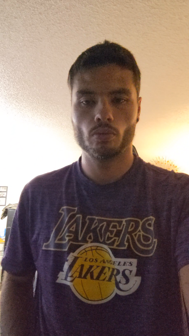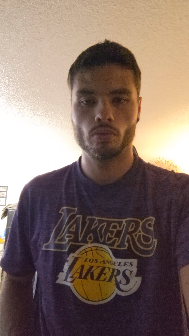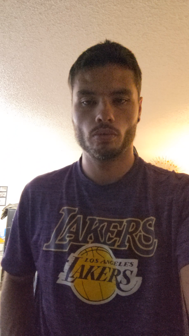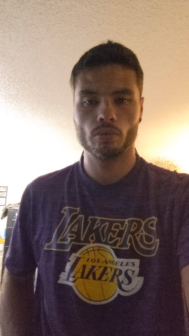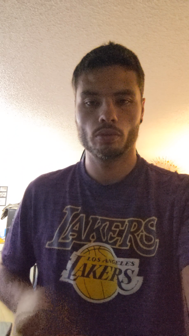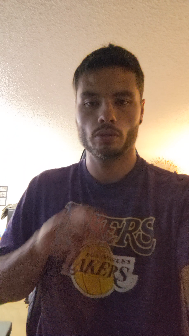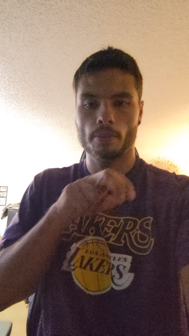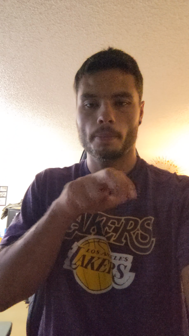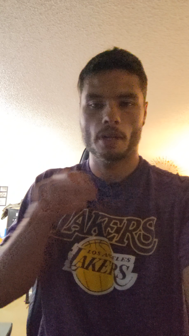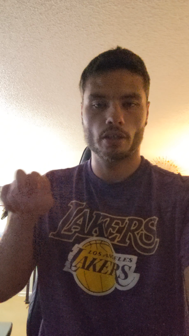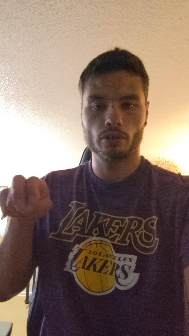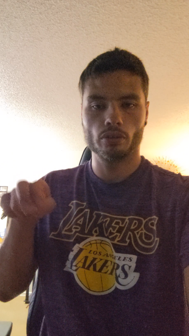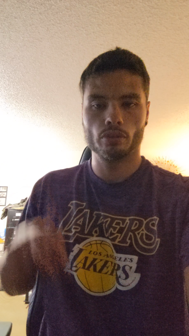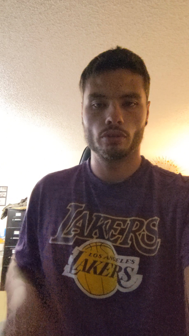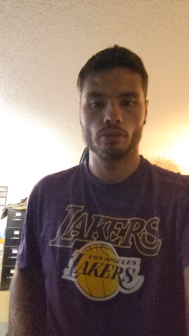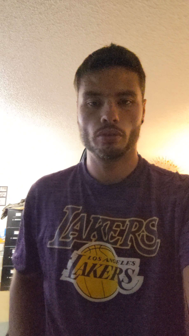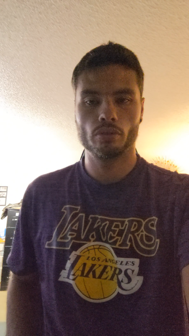bench